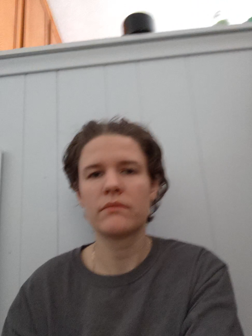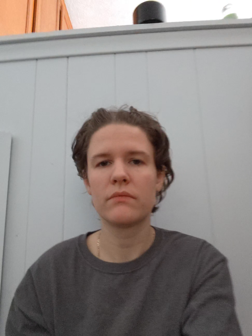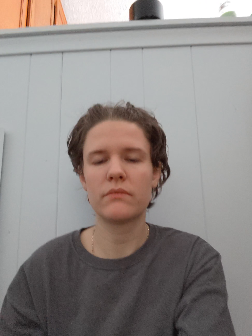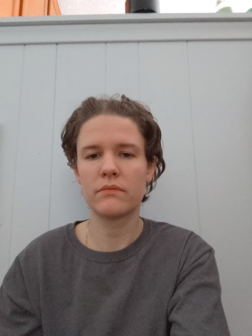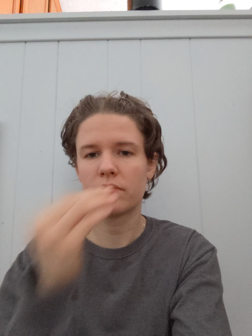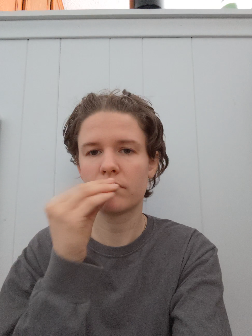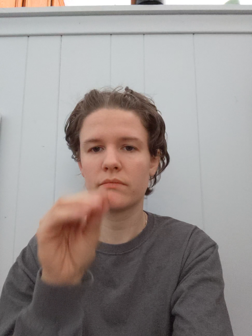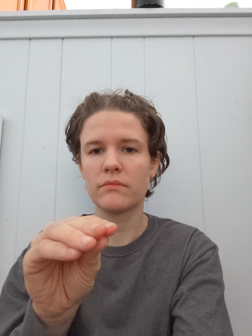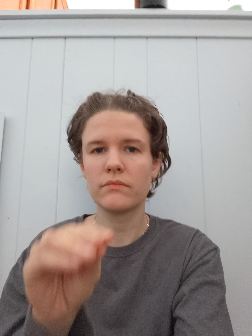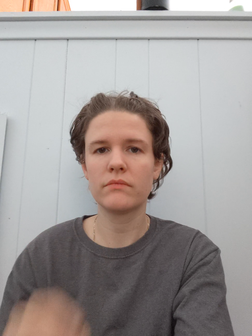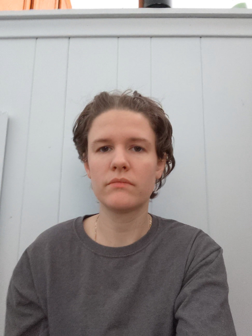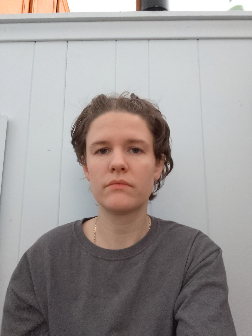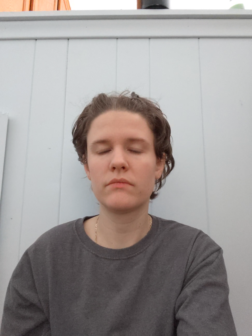kiss